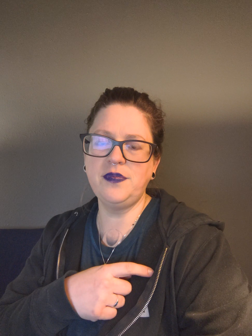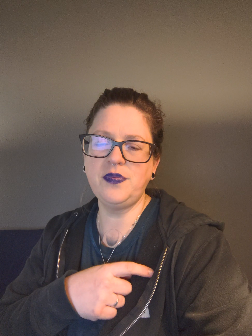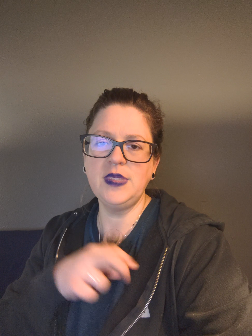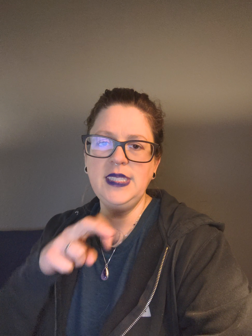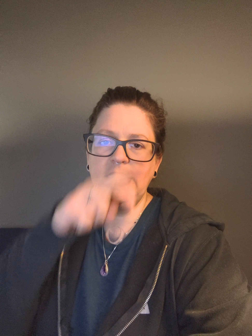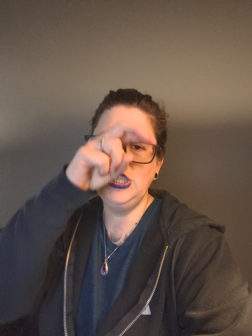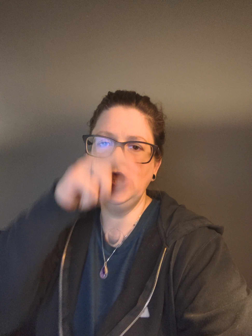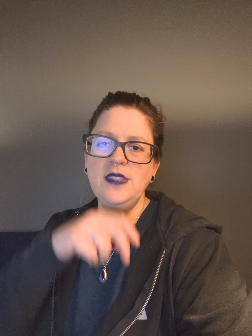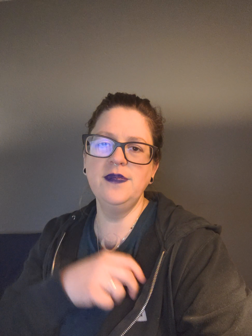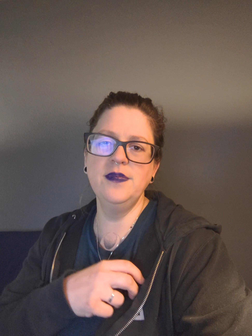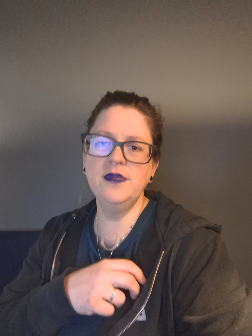stairs